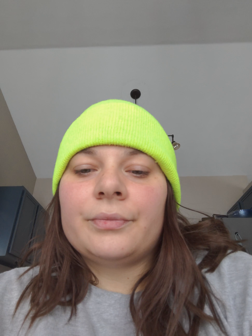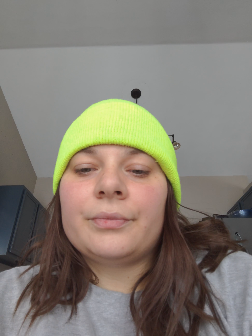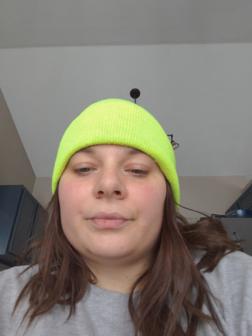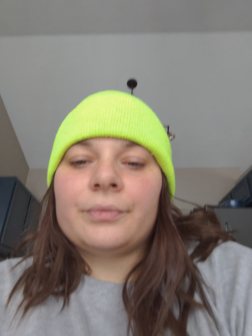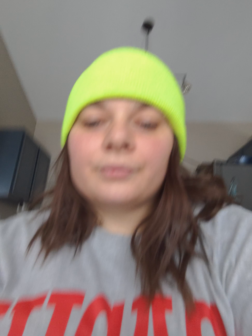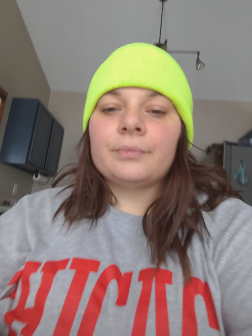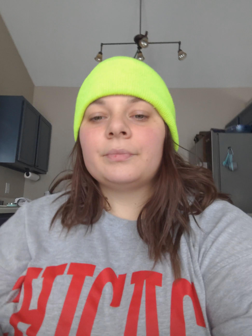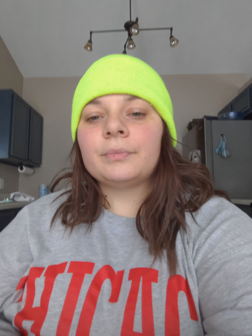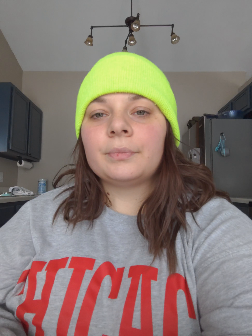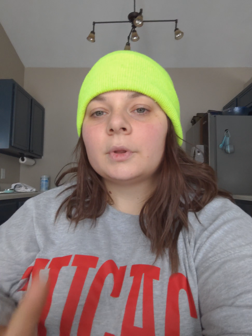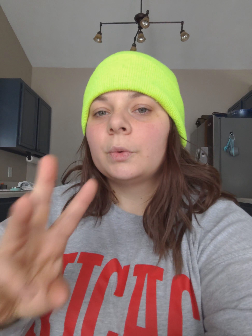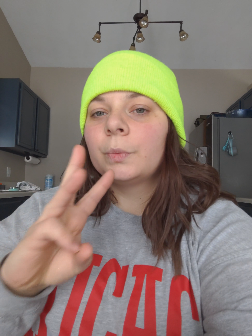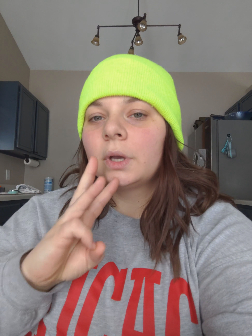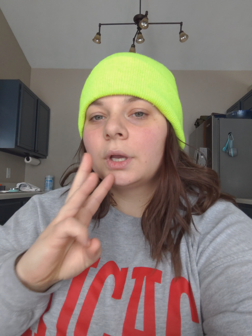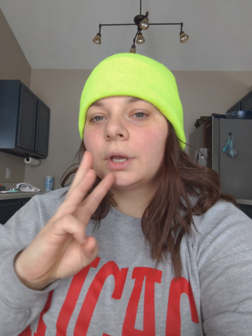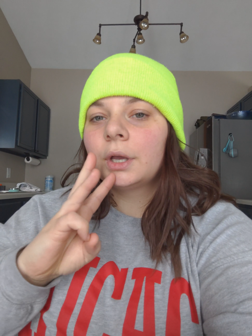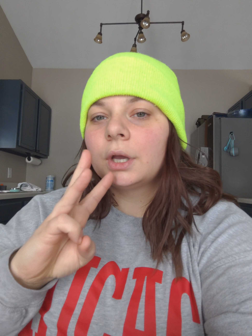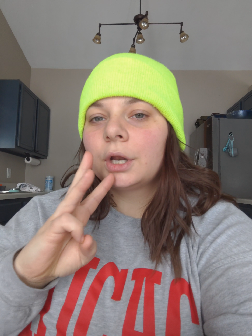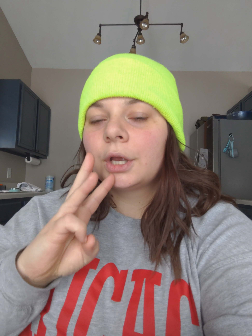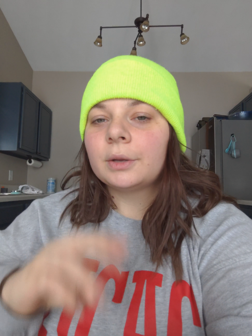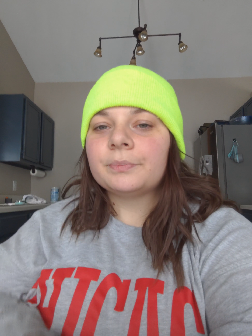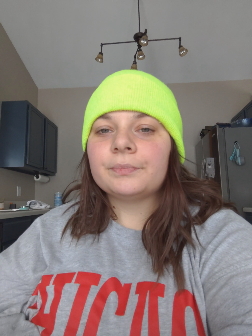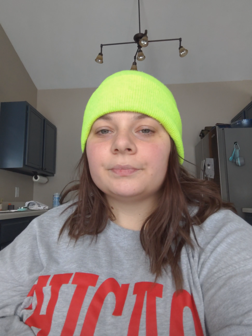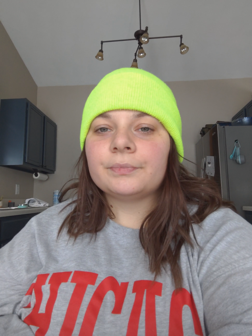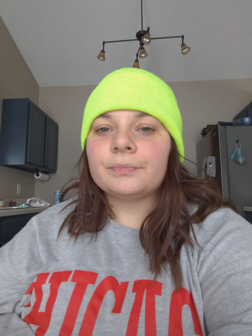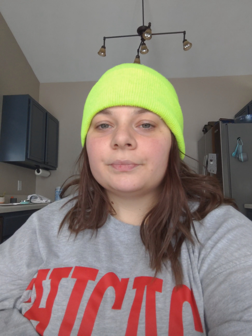water